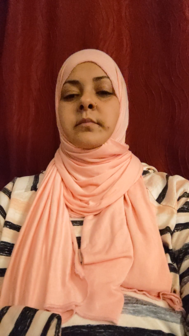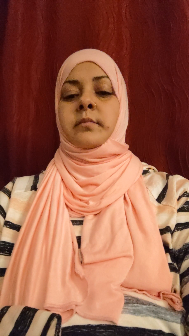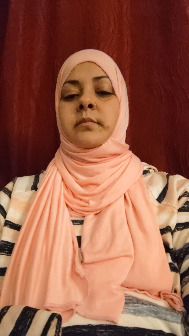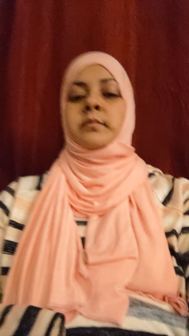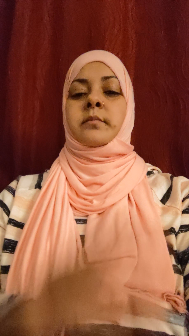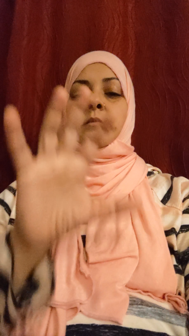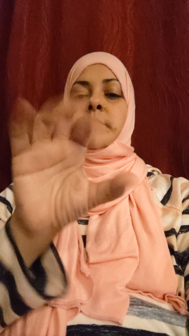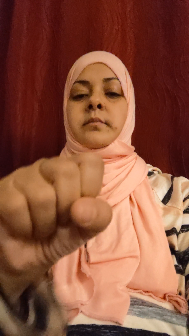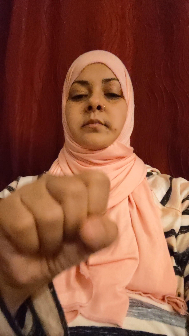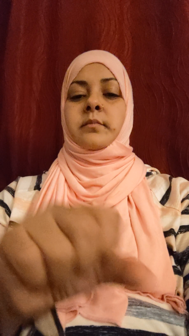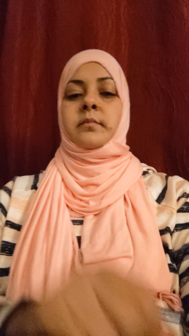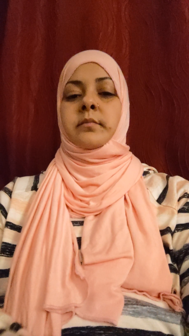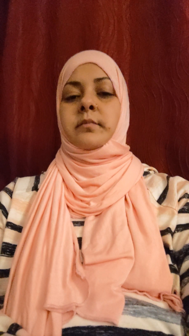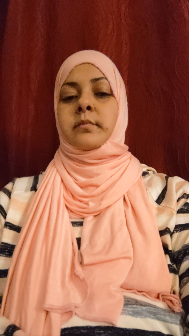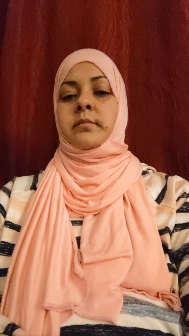catch